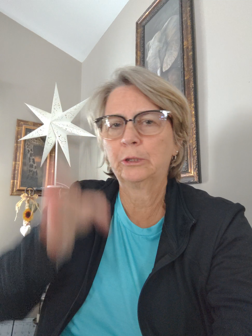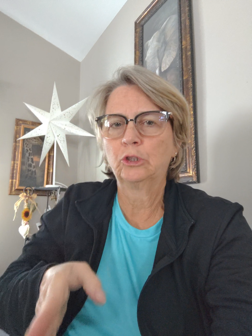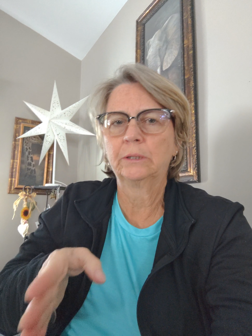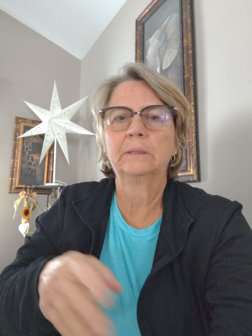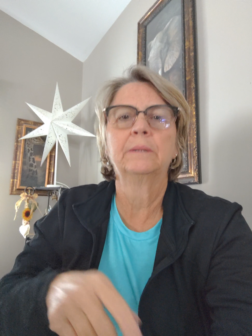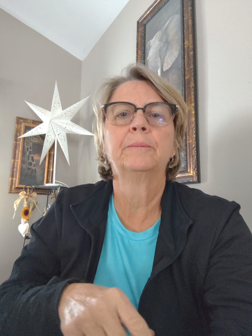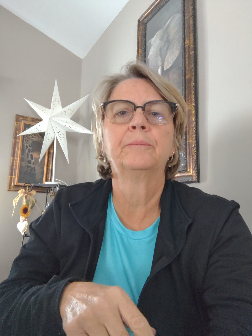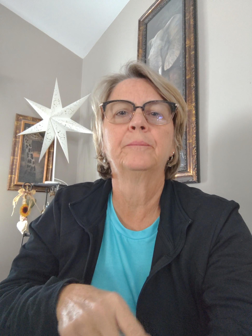person